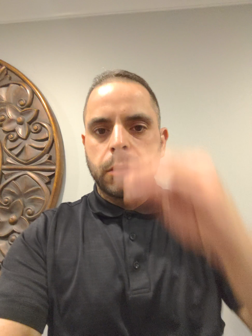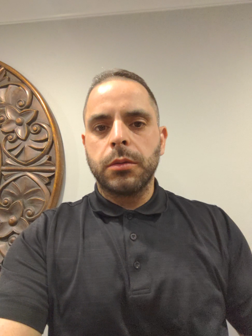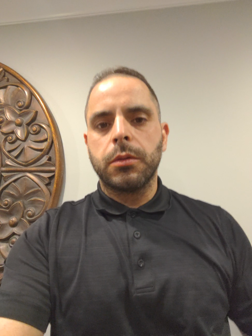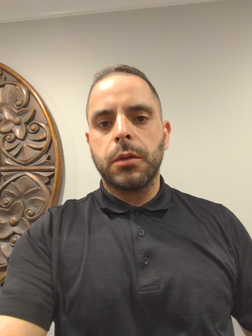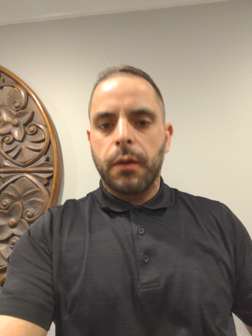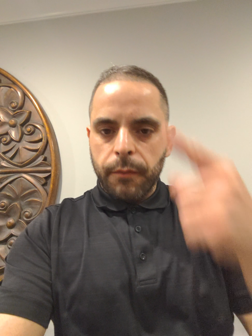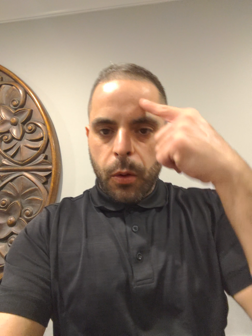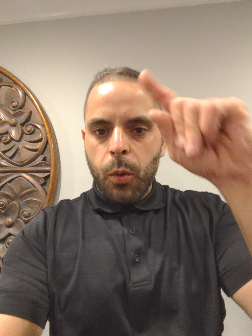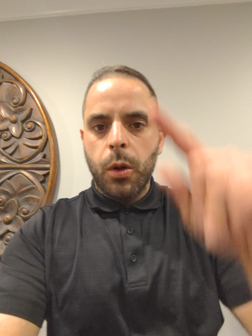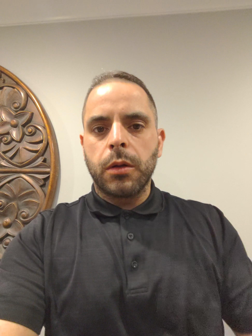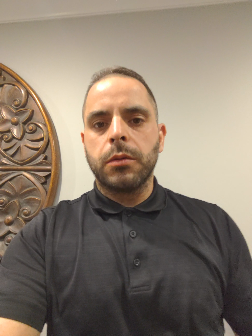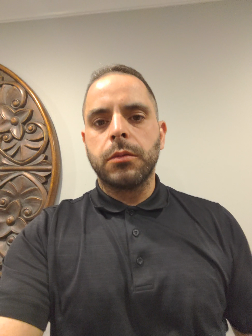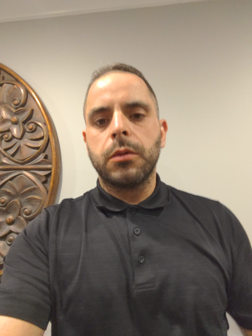for